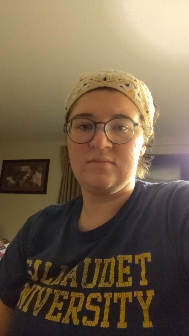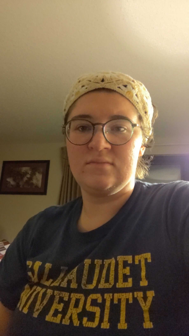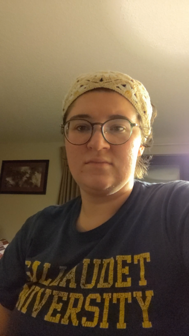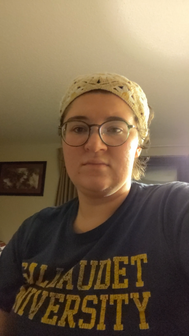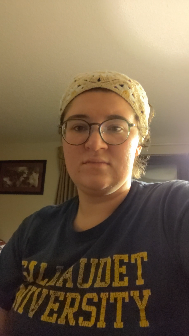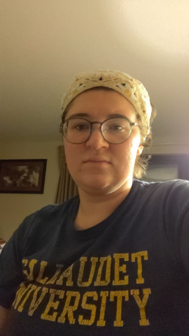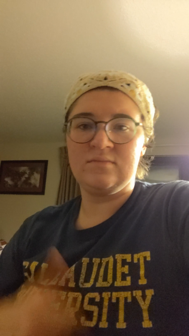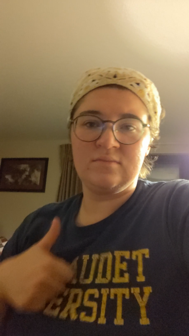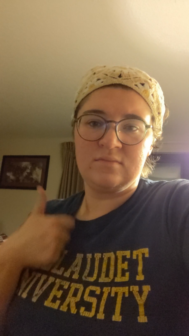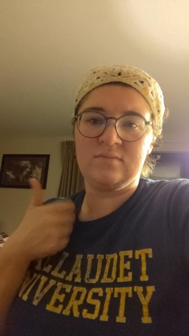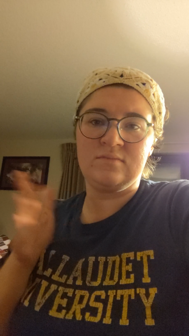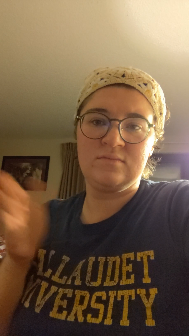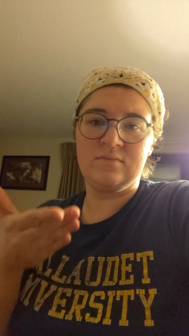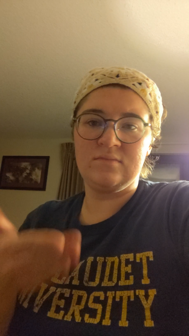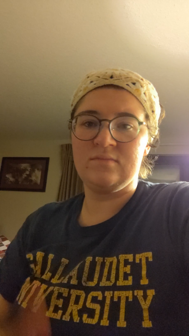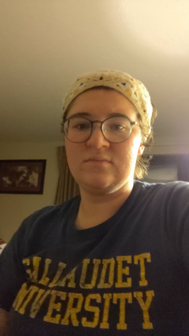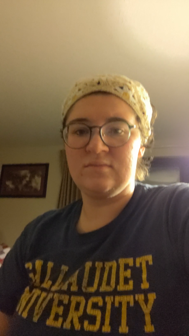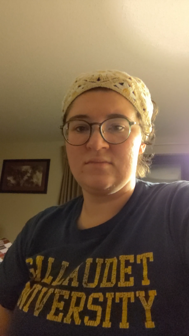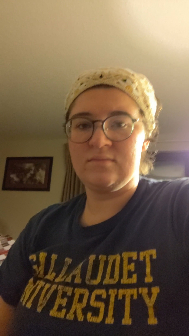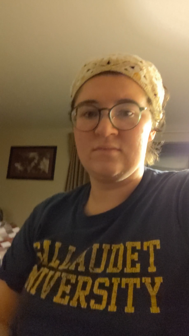living room